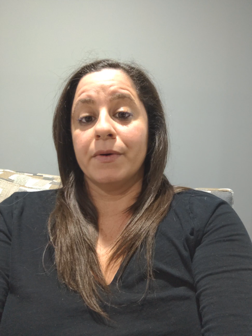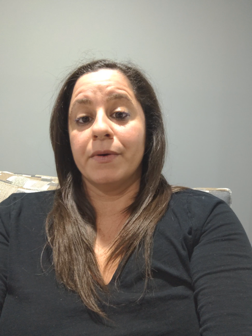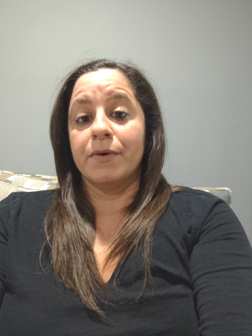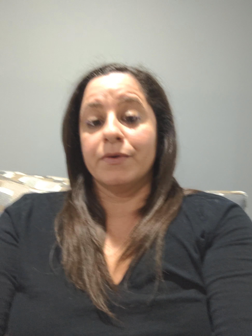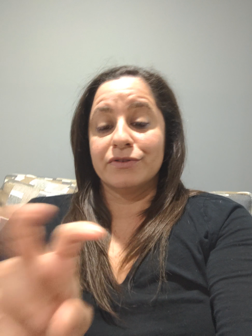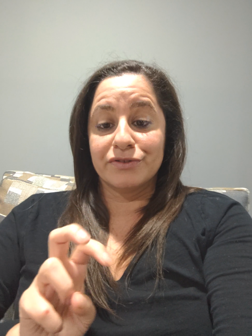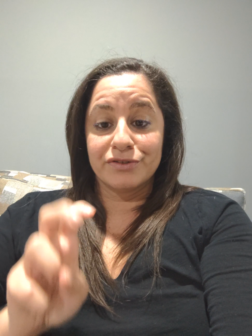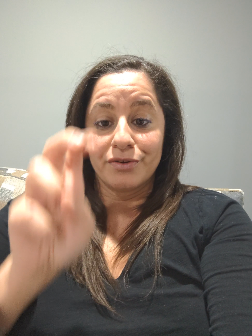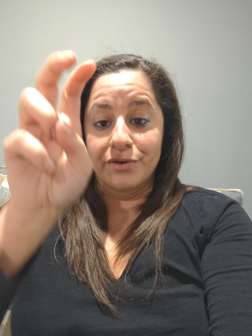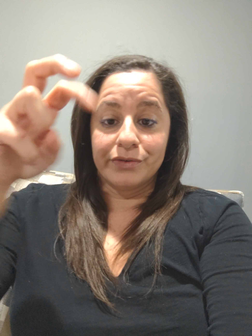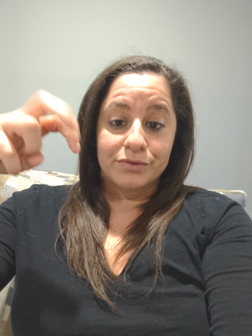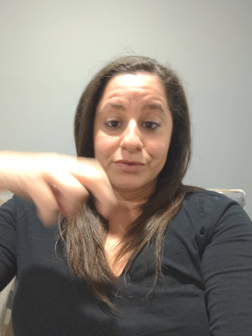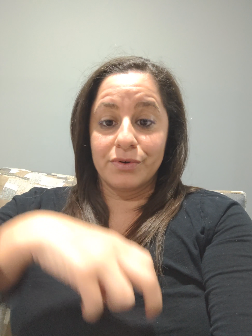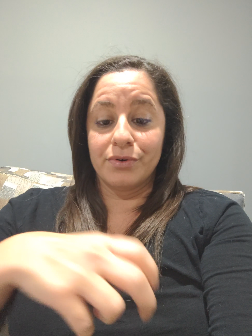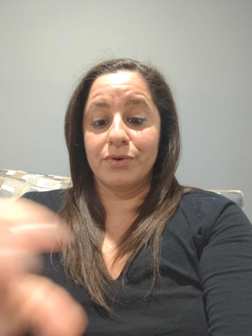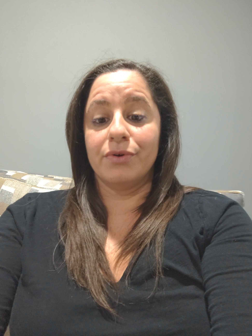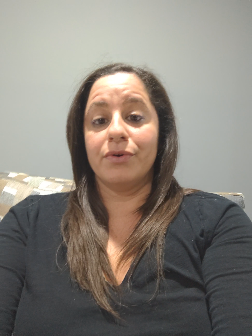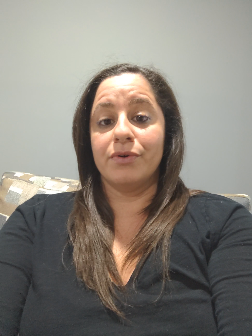stairs